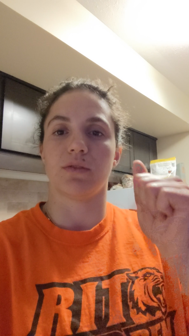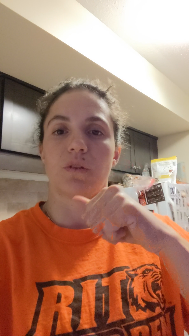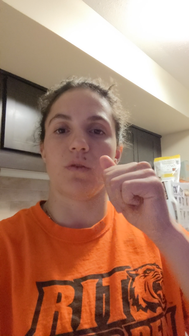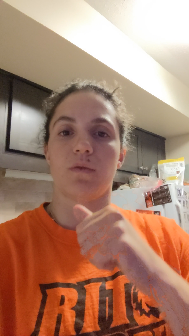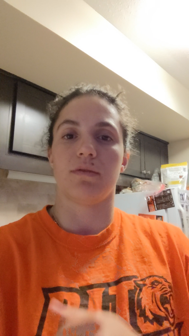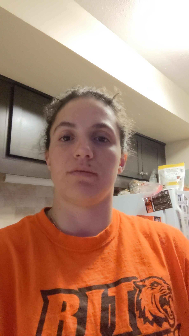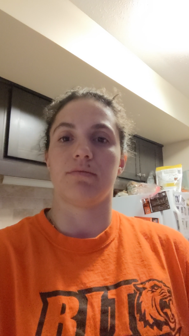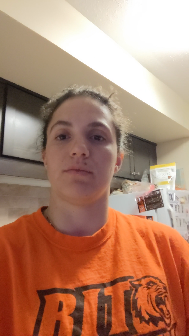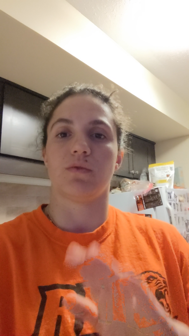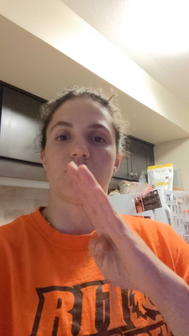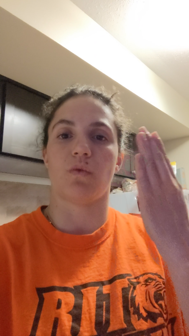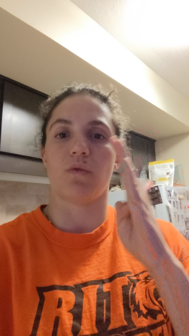door